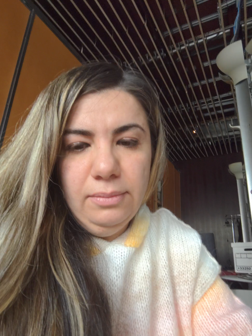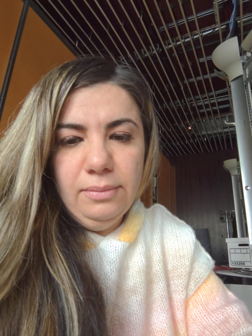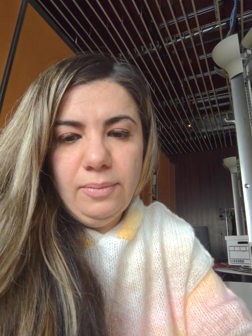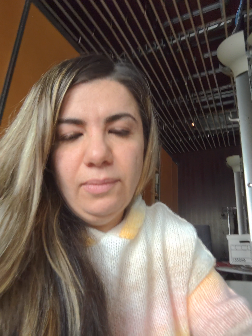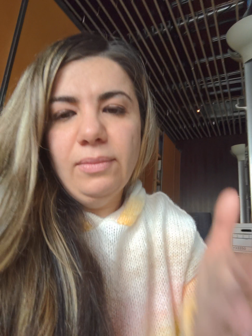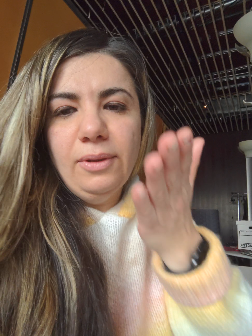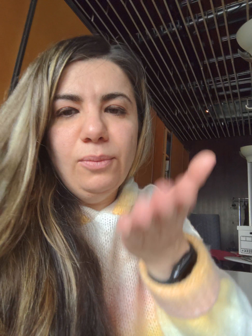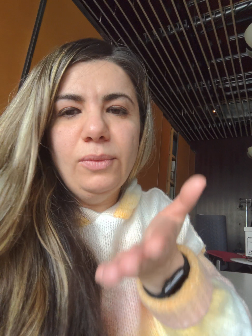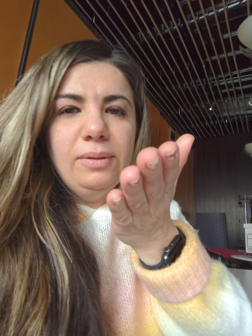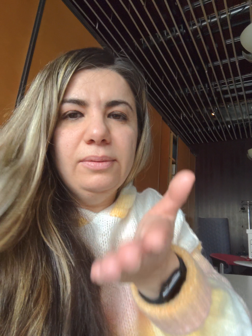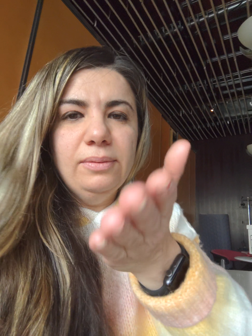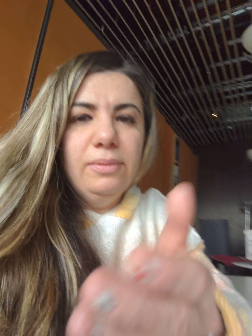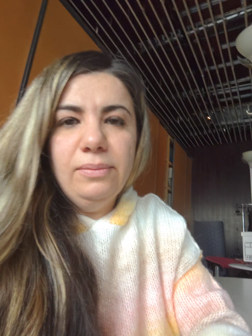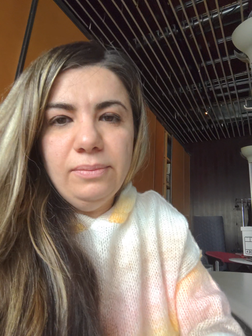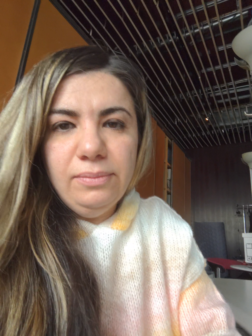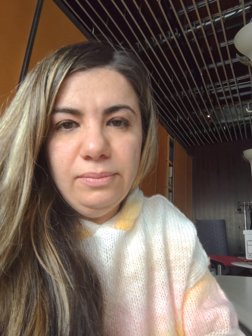boat